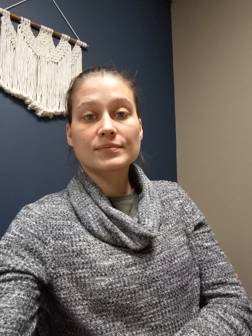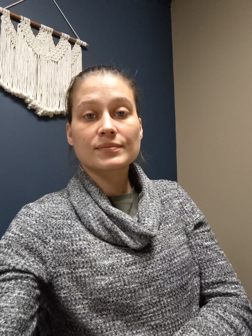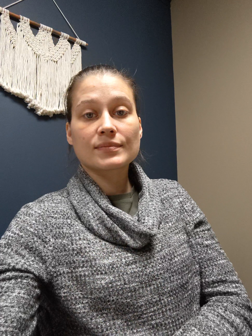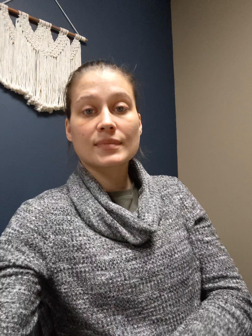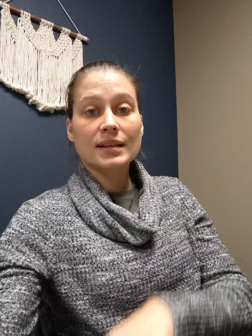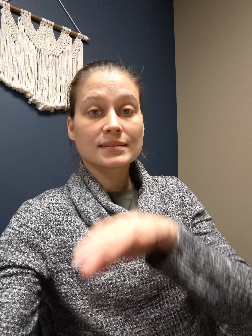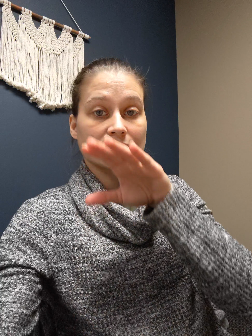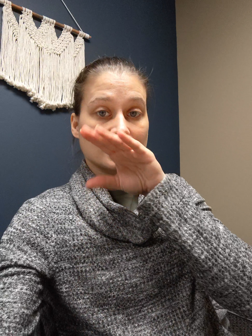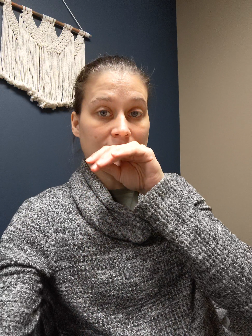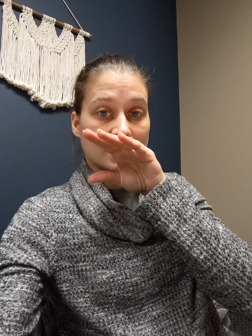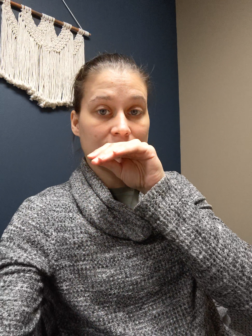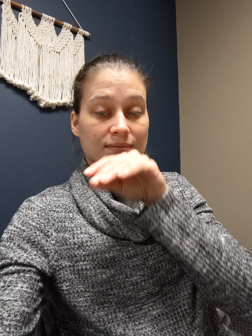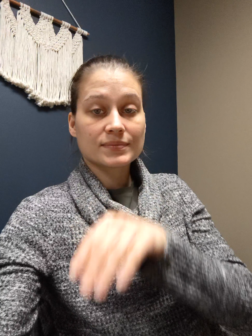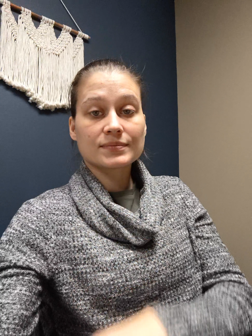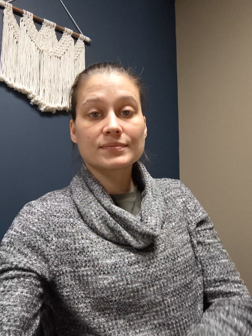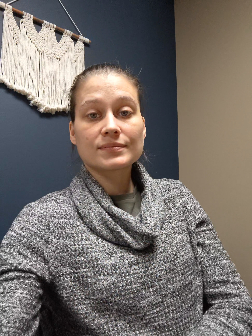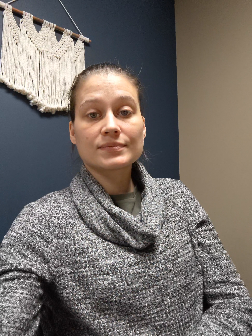duck